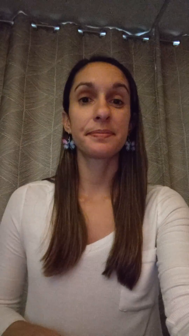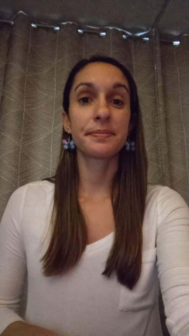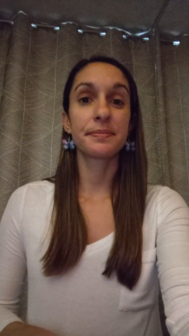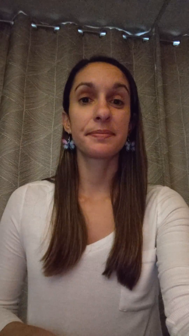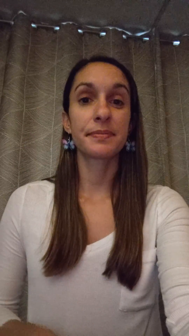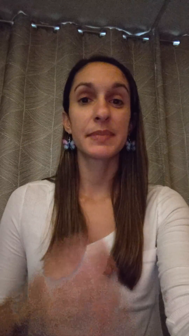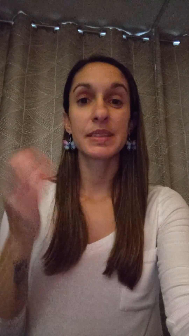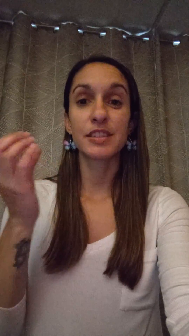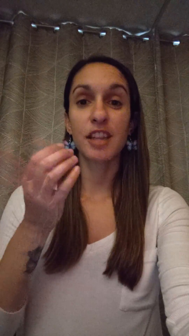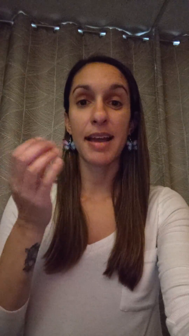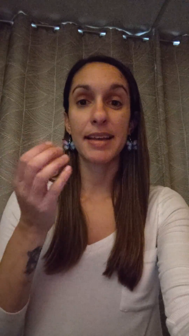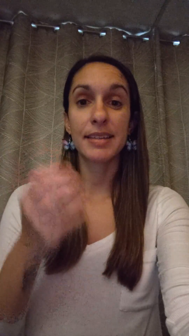shake